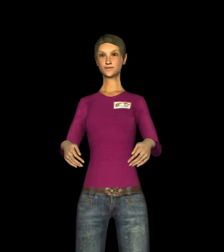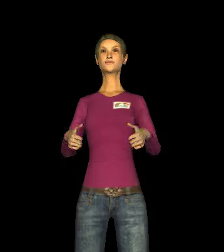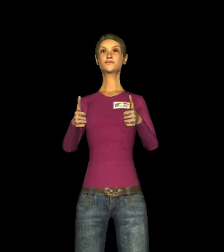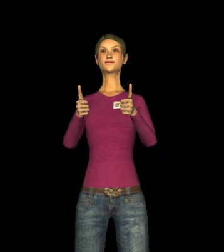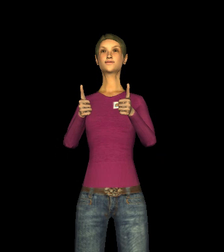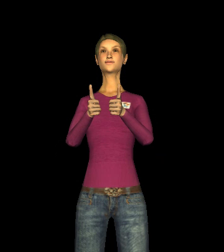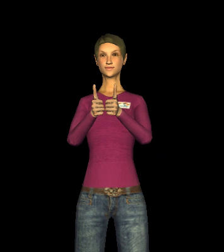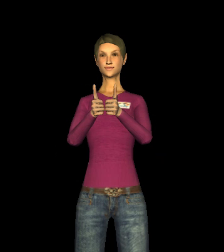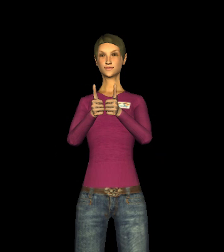مع